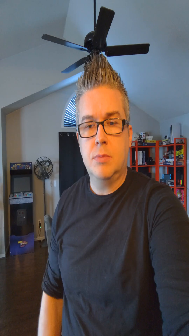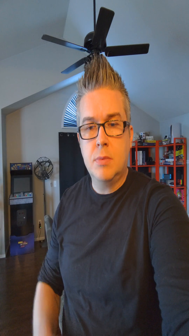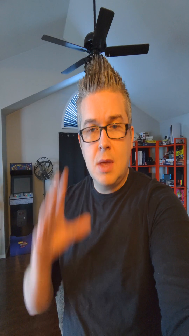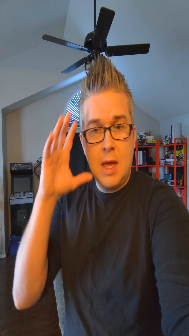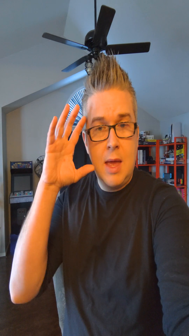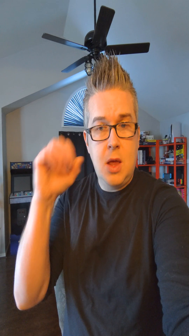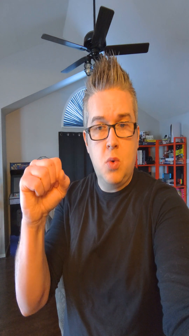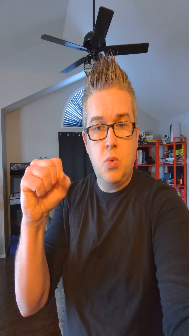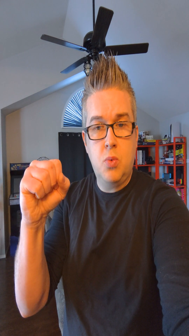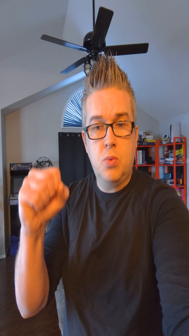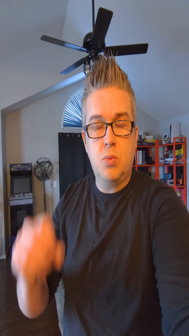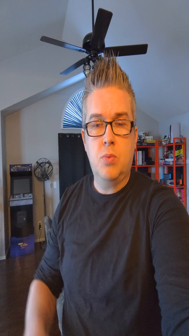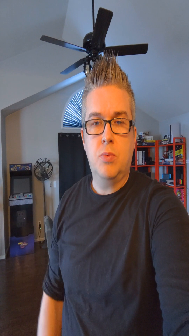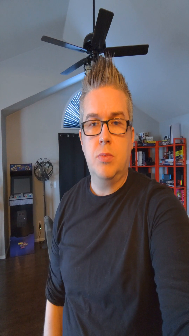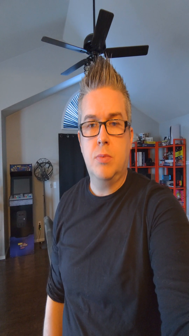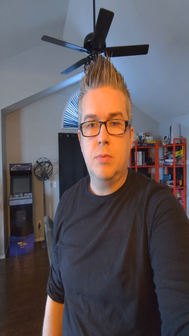loud